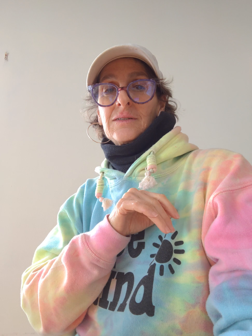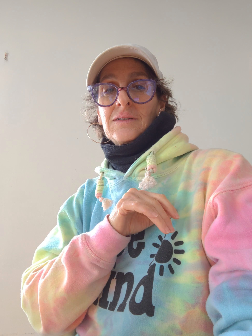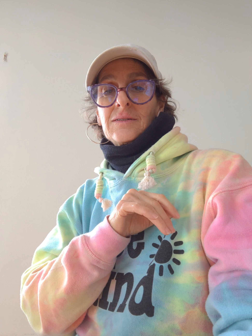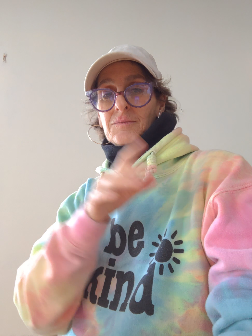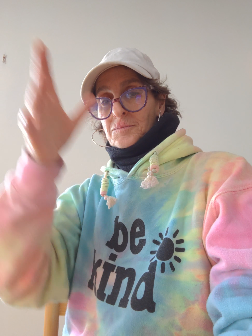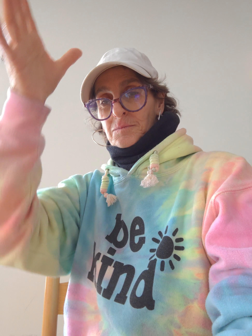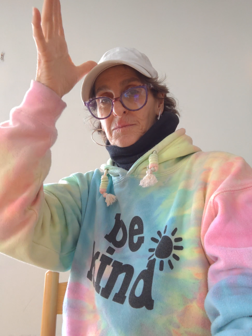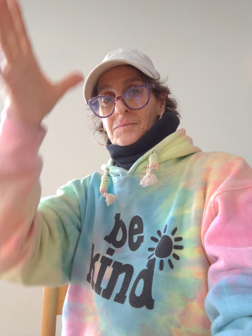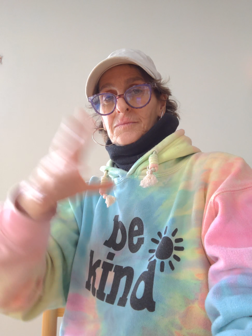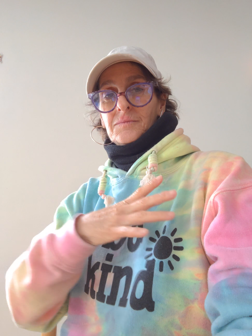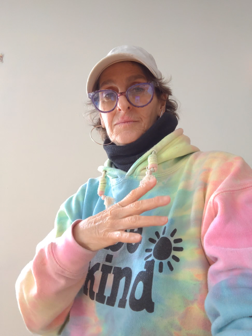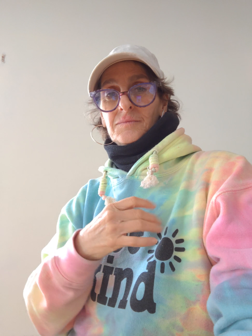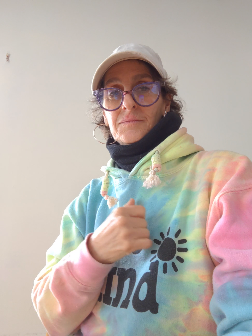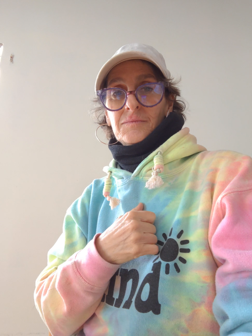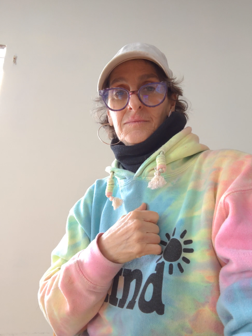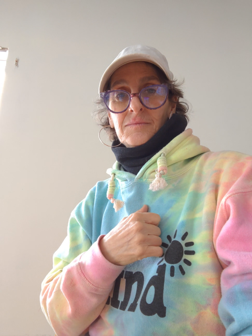man